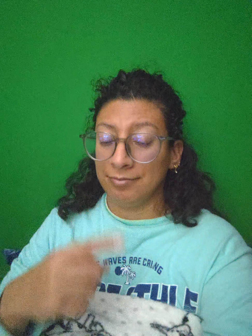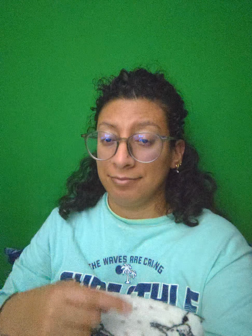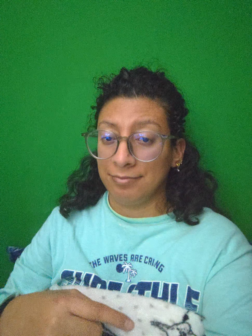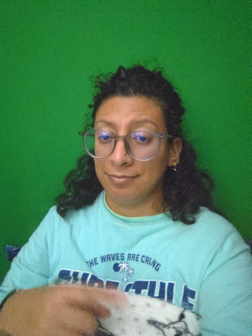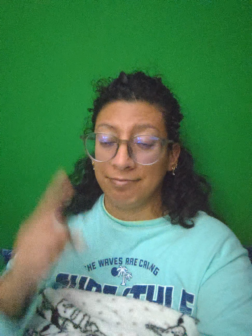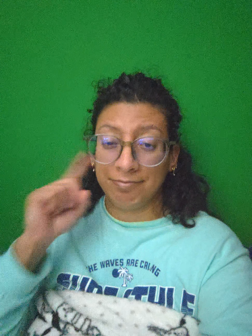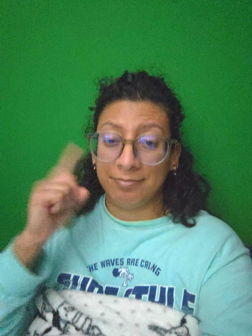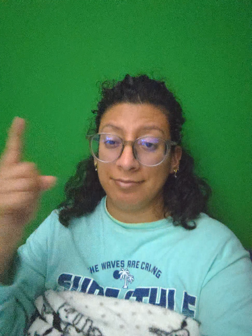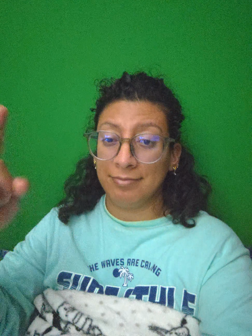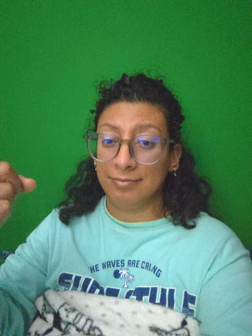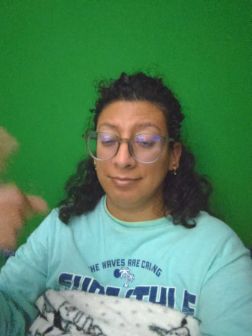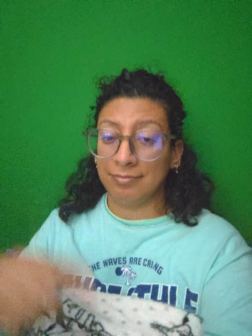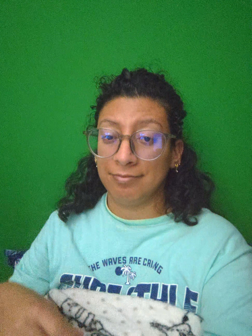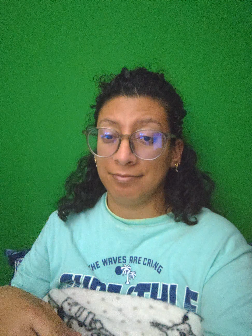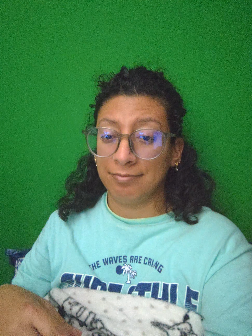penny